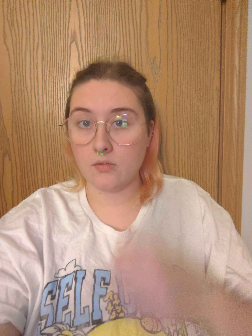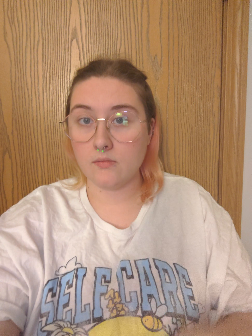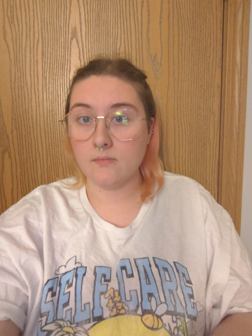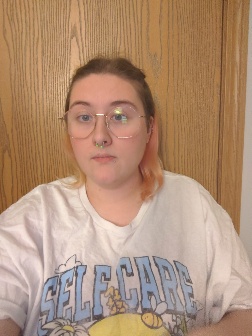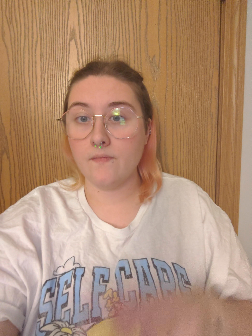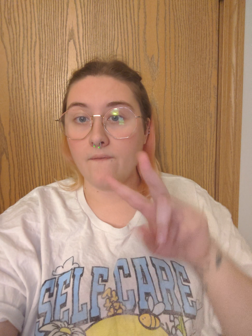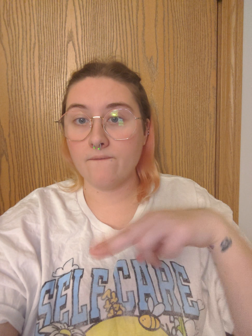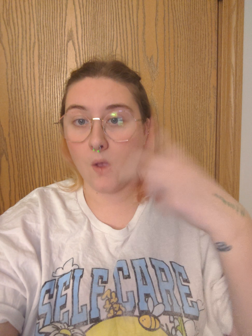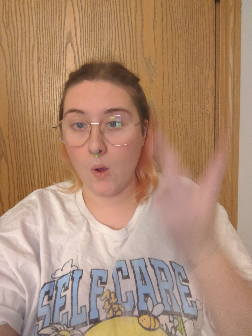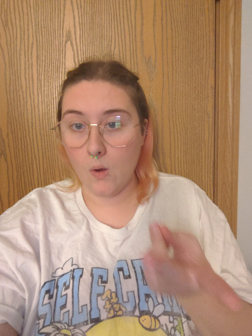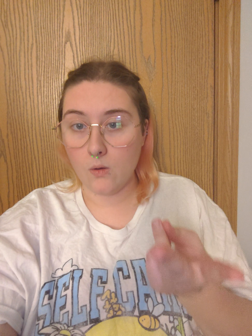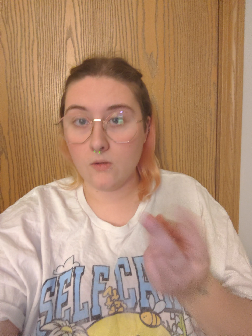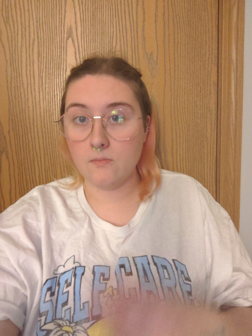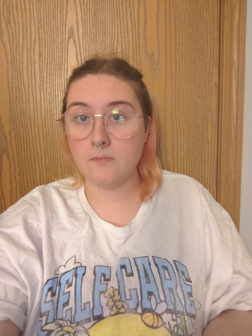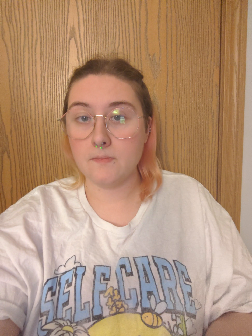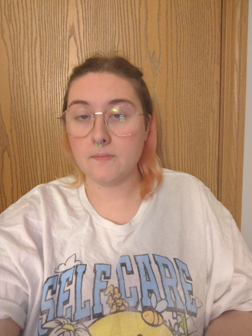fall